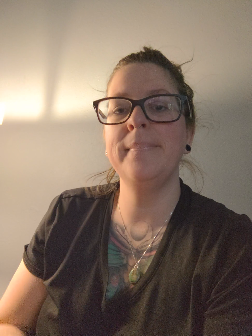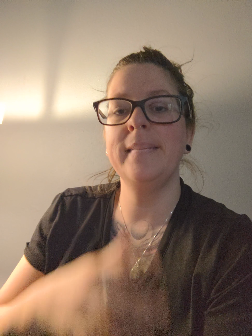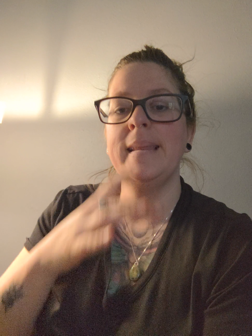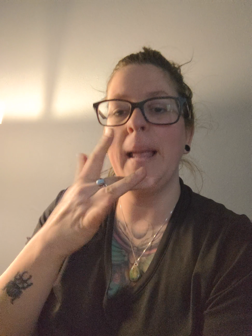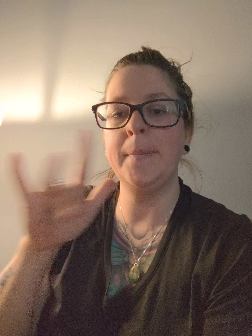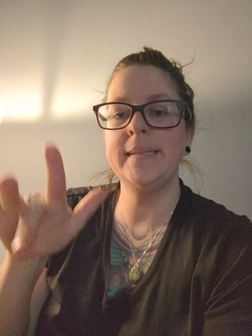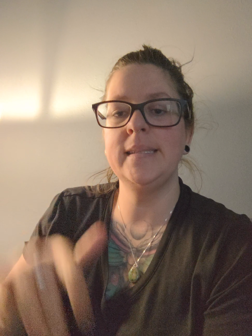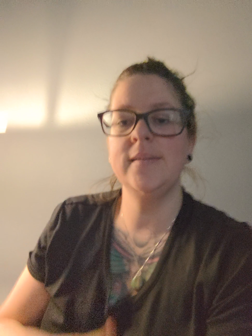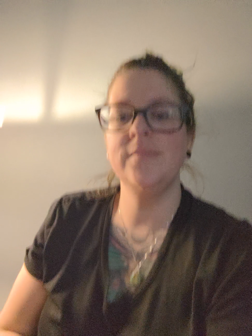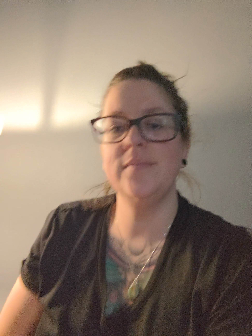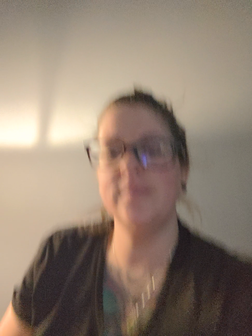empty